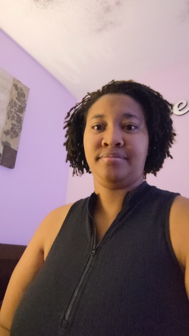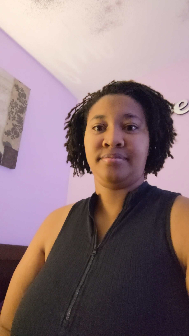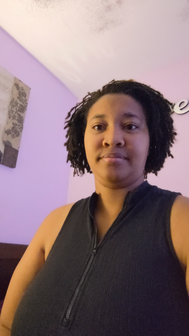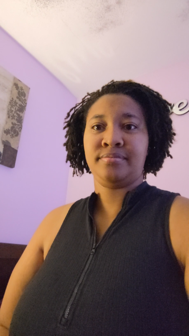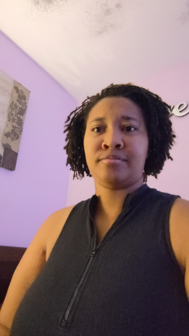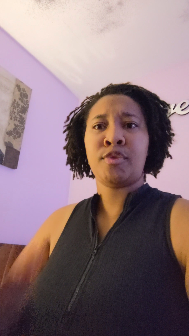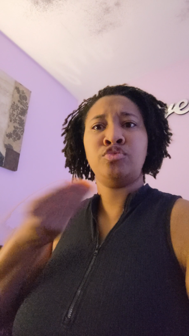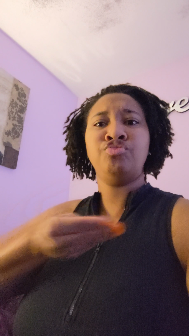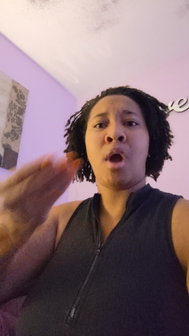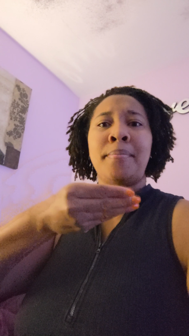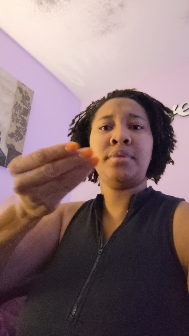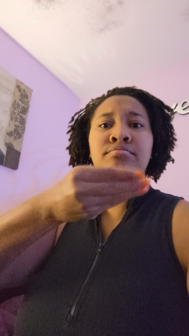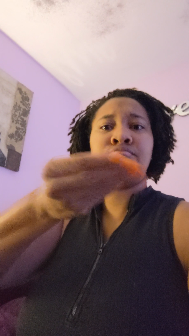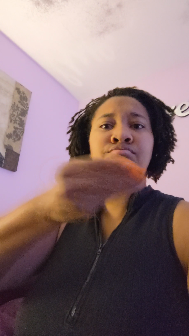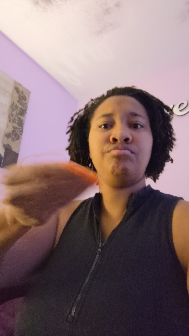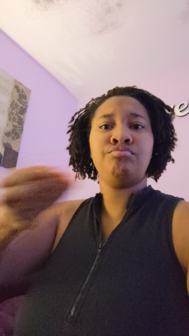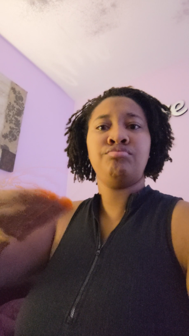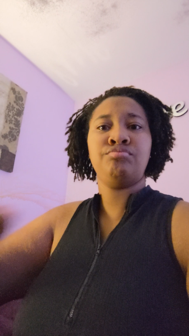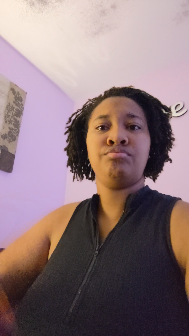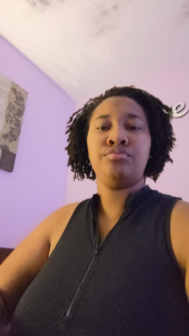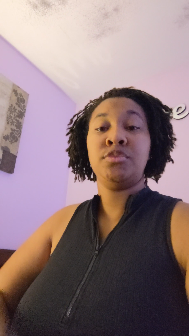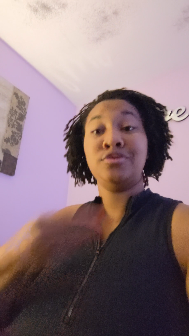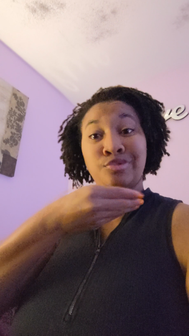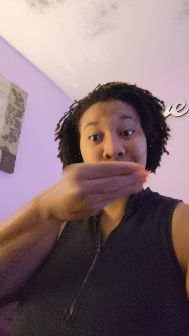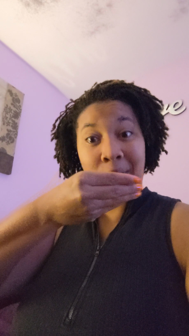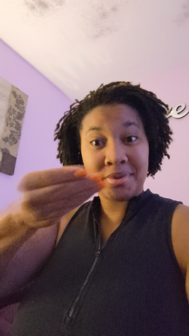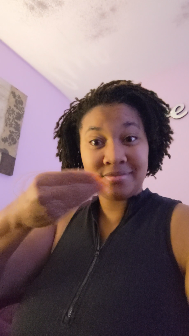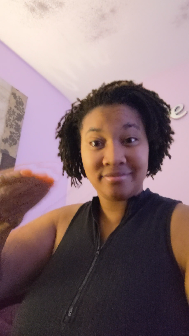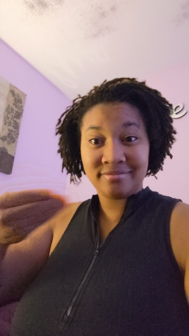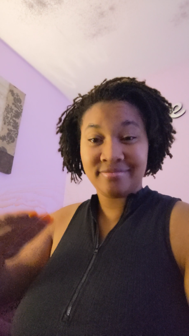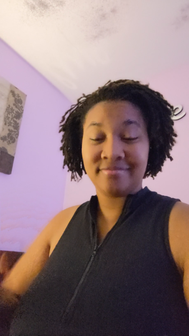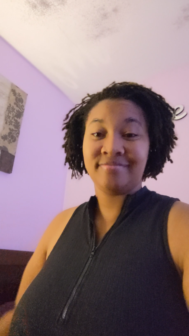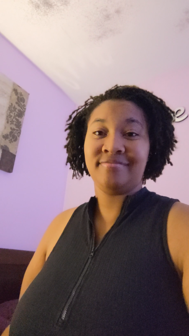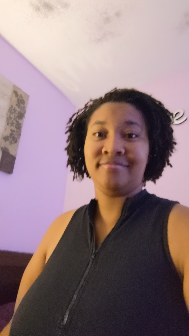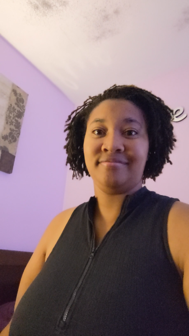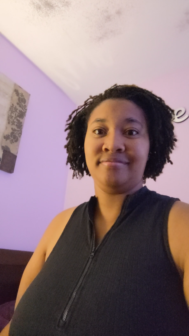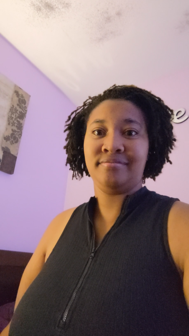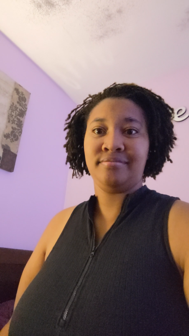shopping